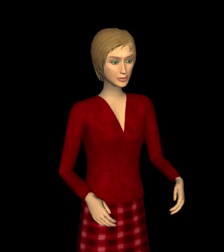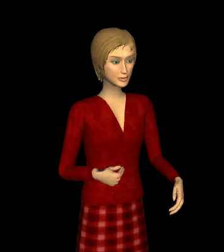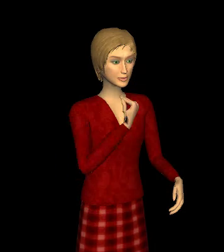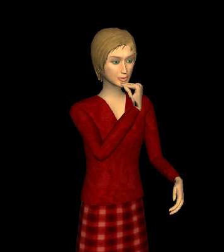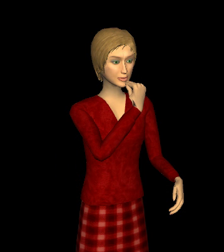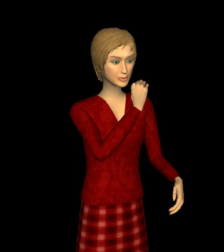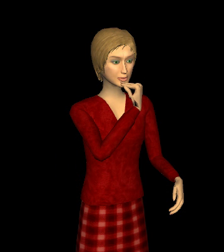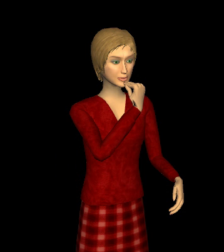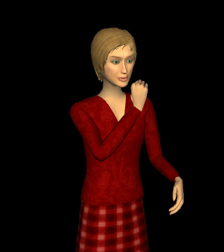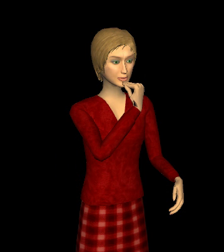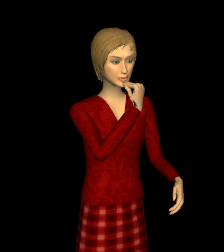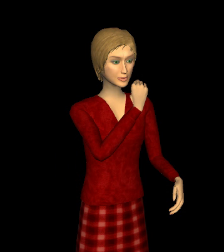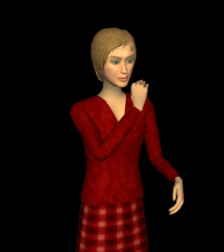يشعر بالبرد